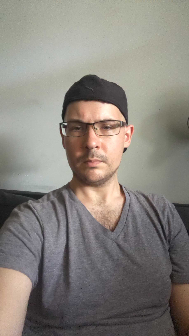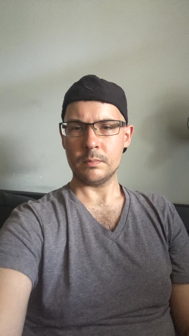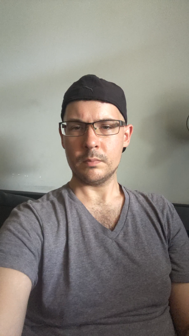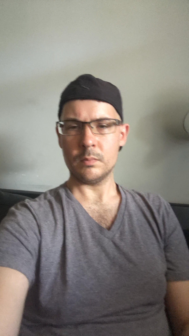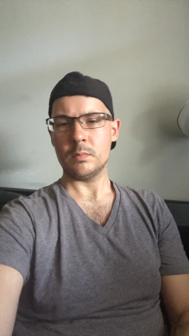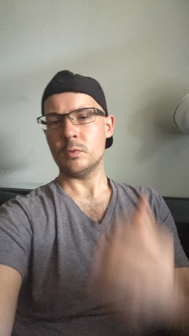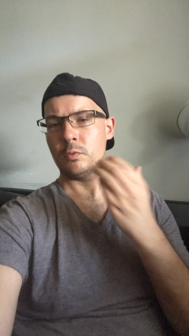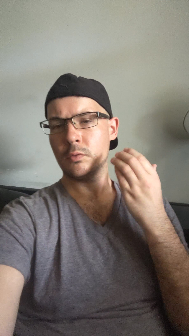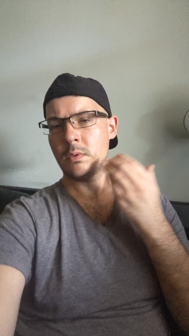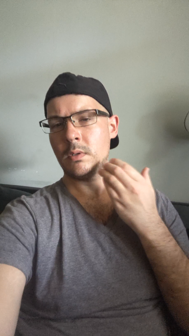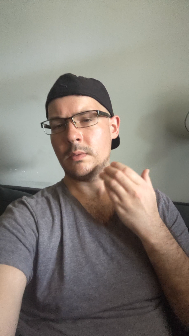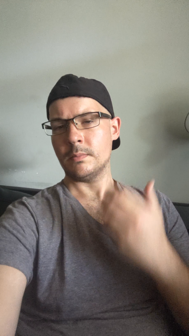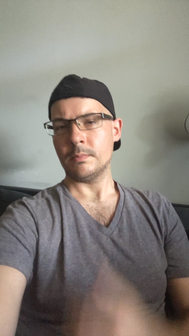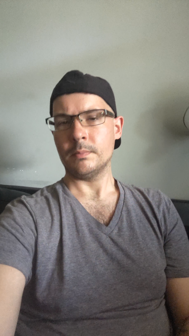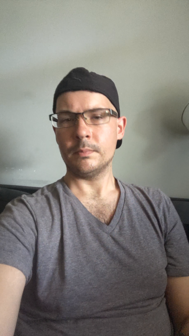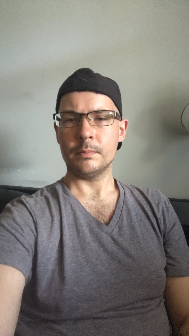shake